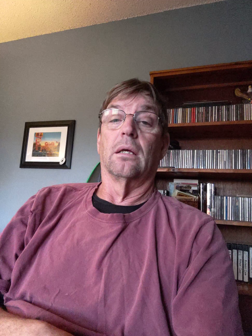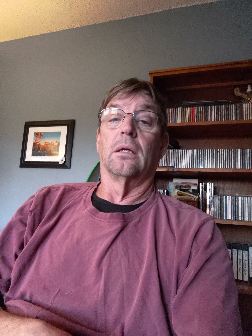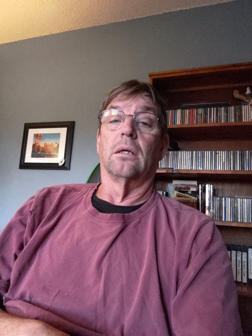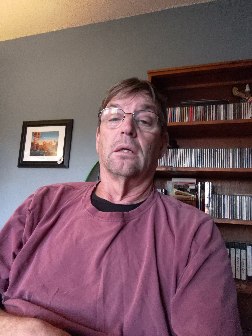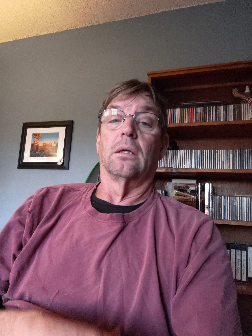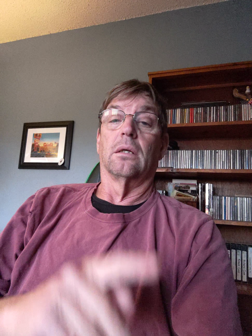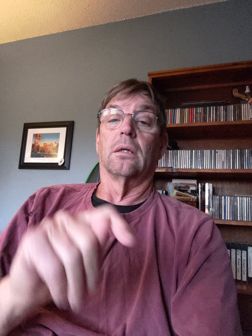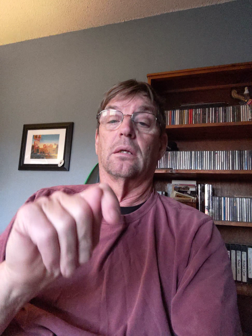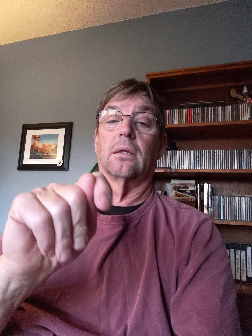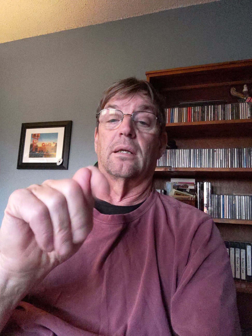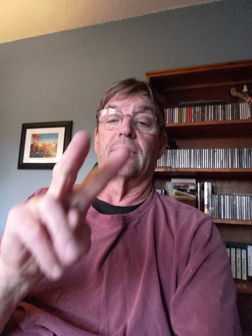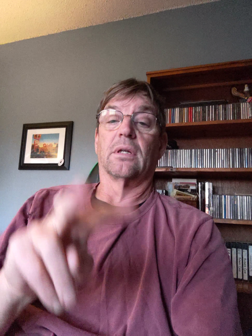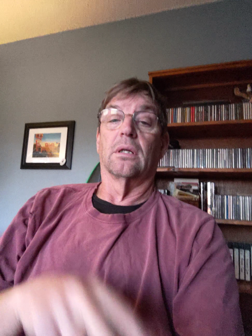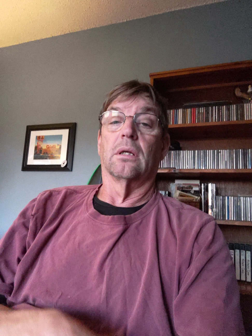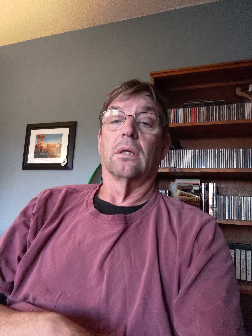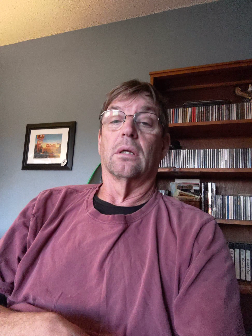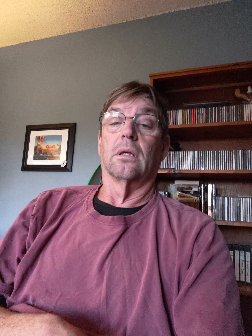TV